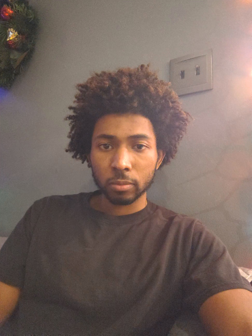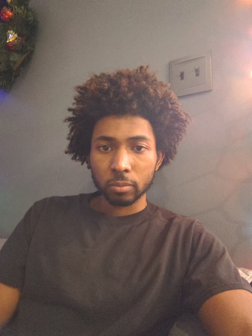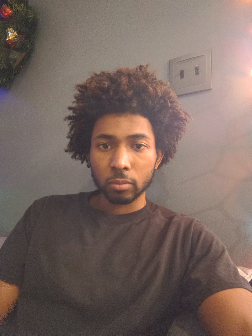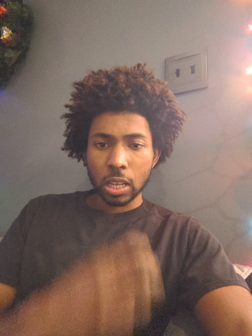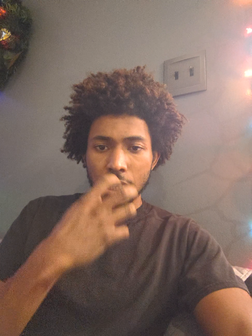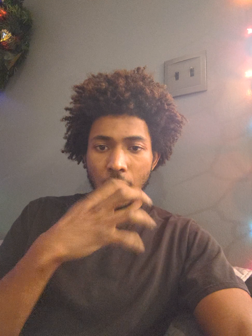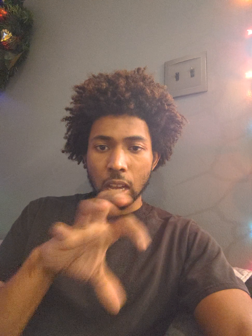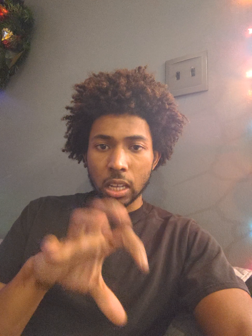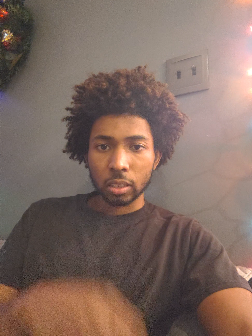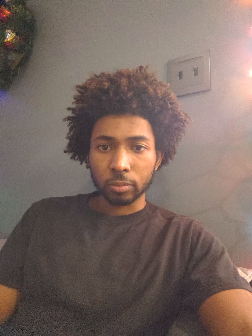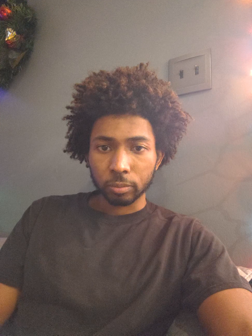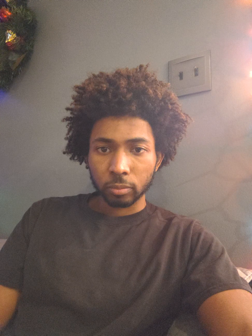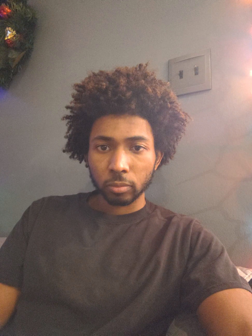hot